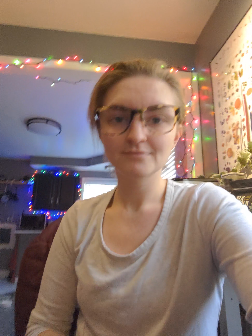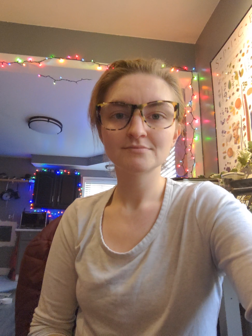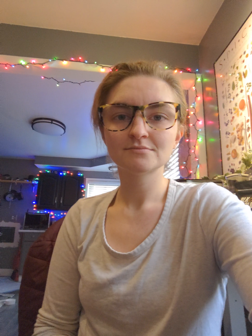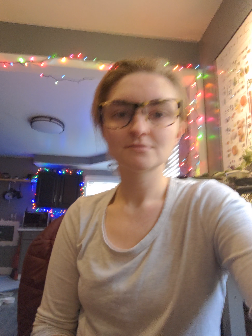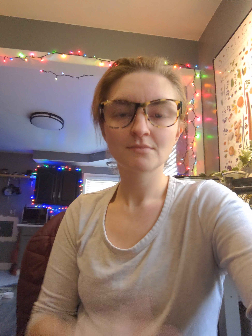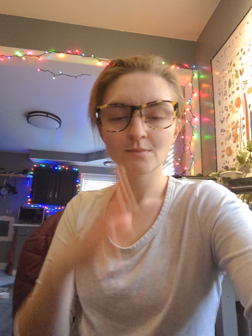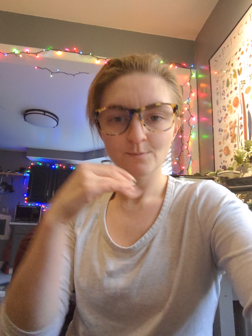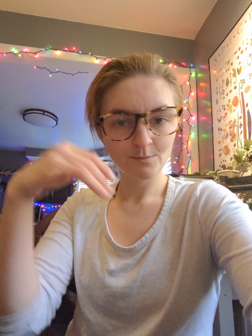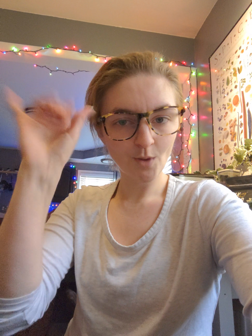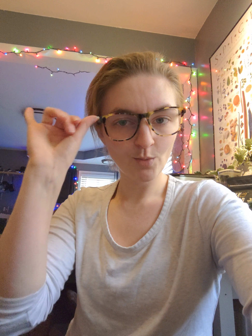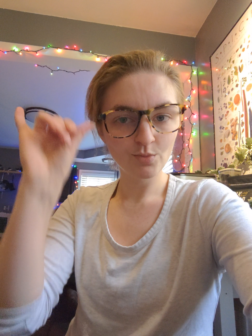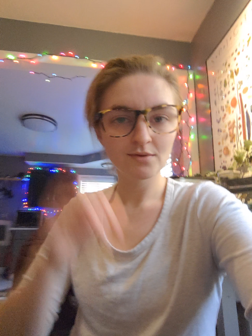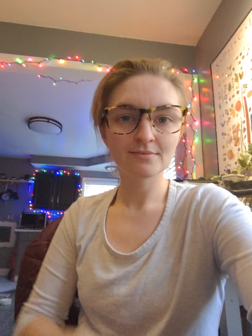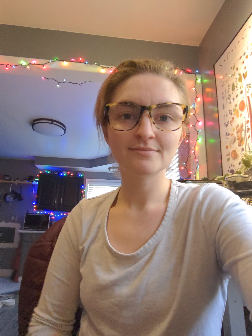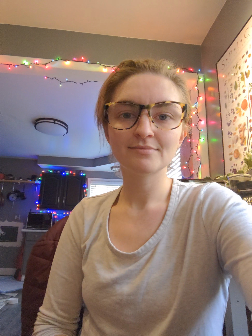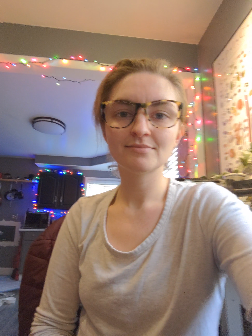cowboy